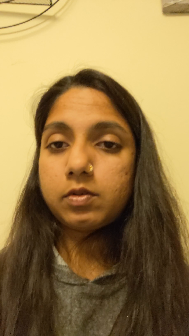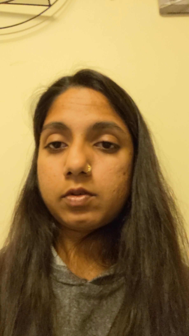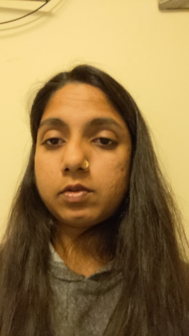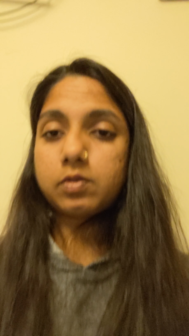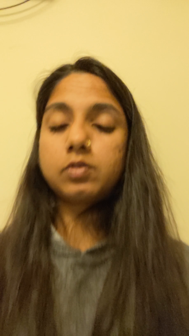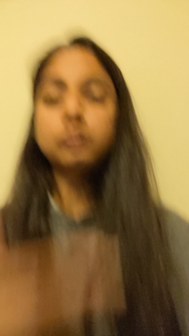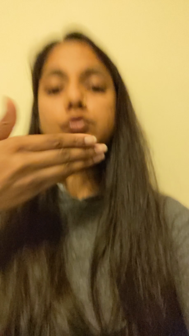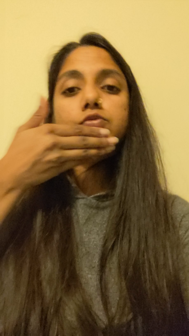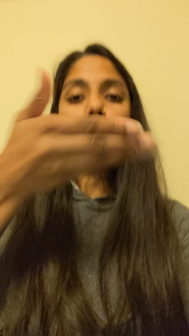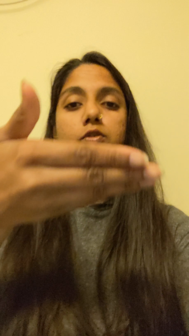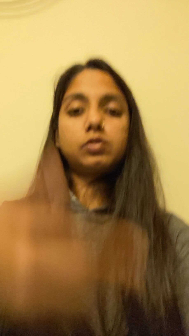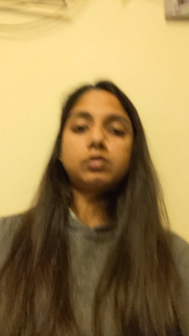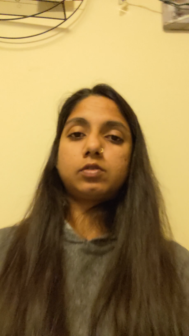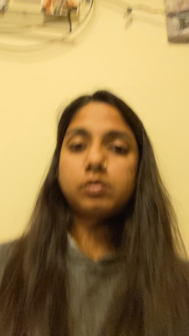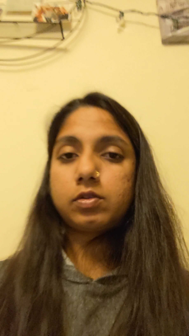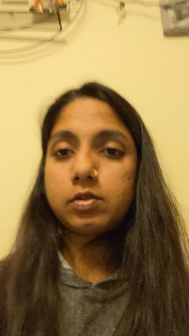good